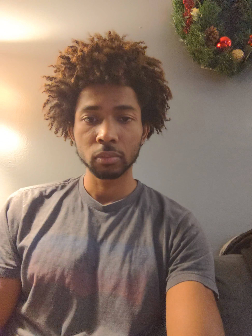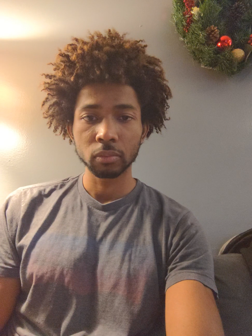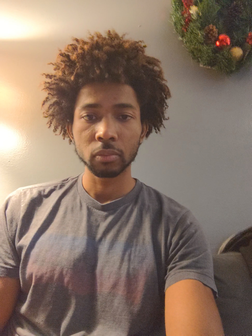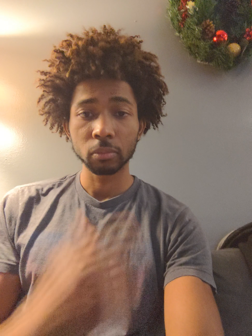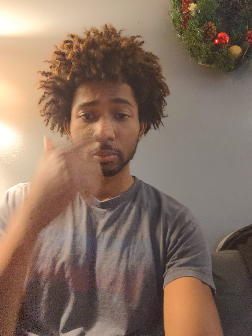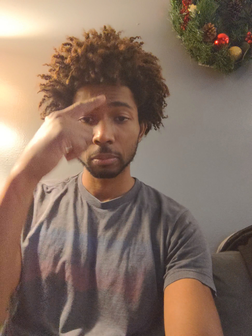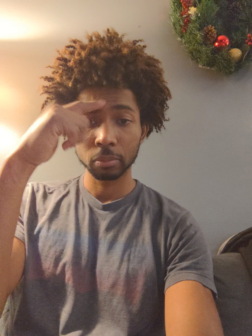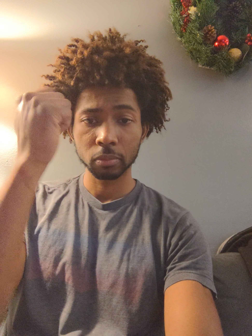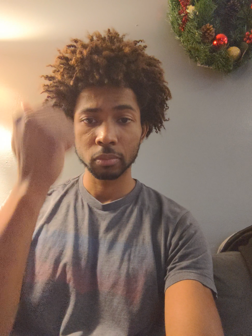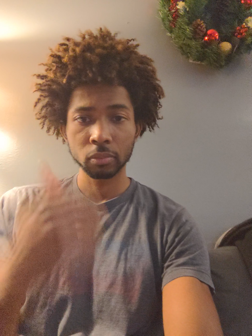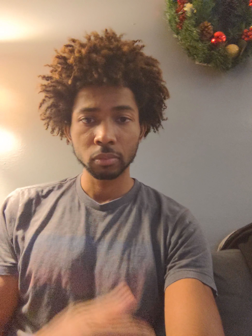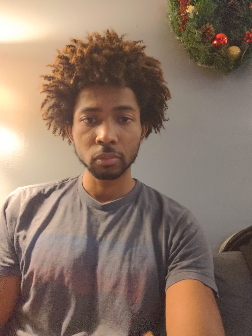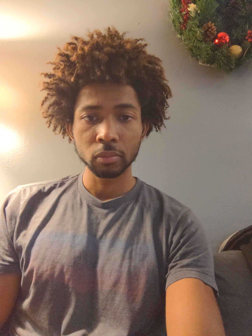because